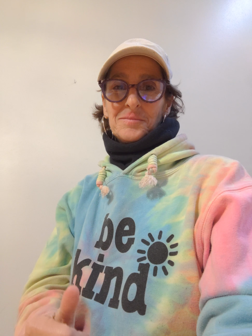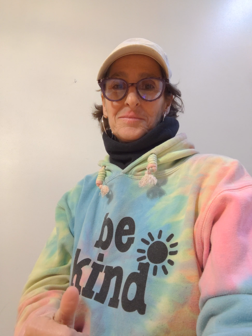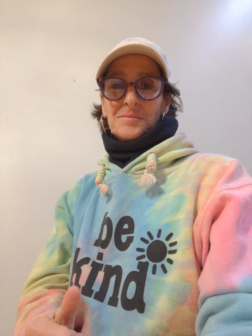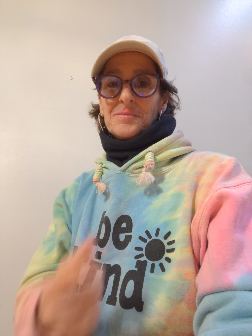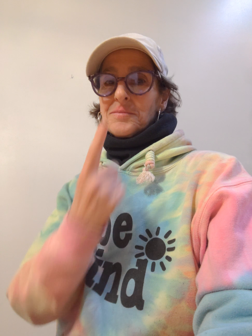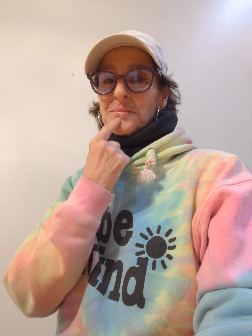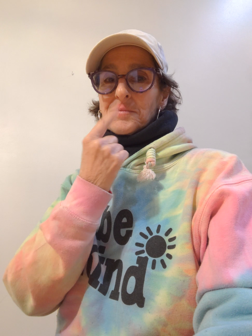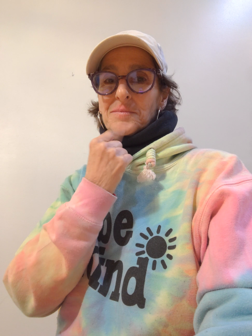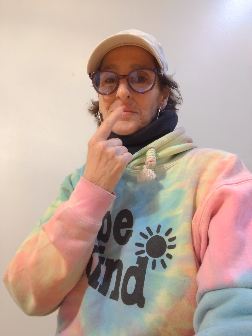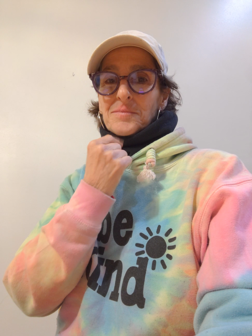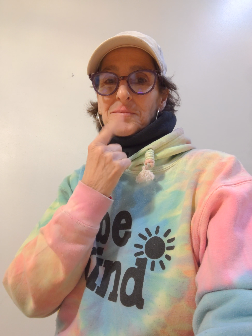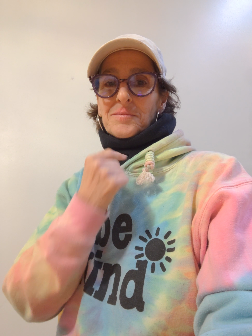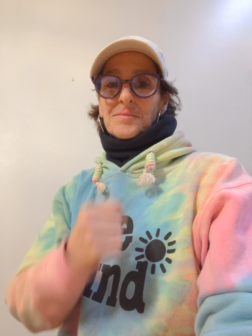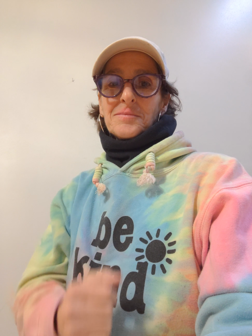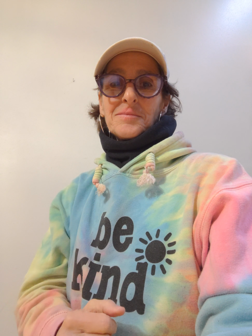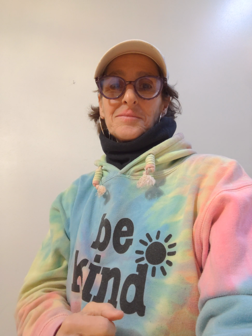red